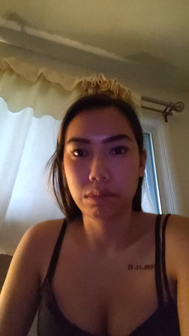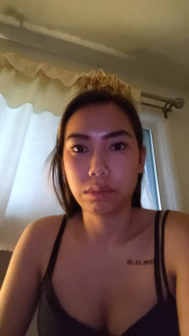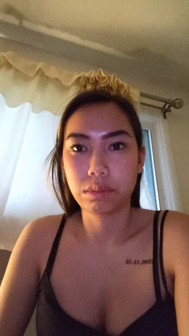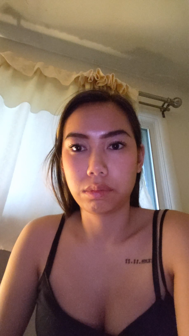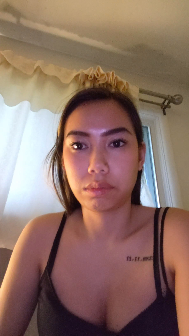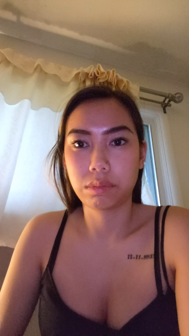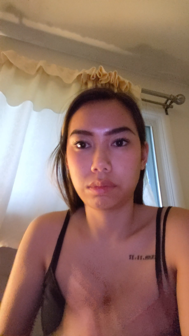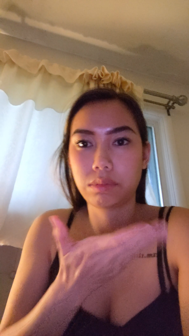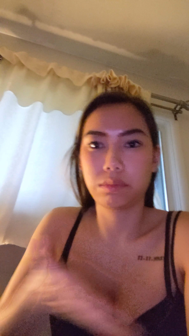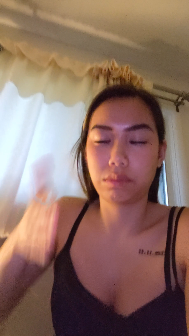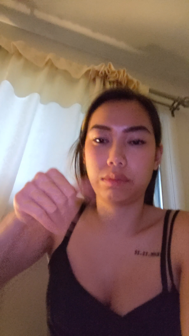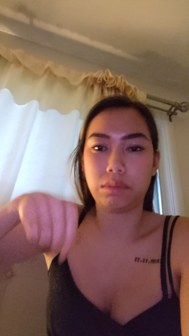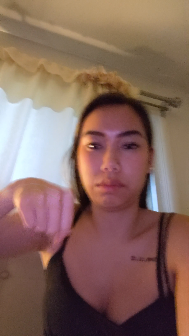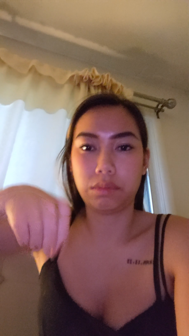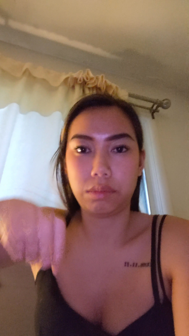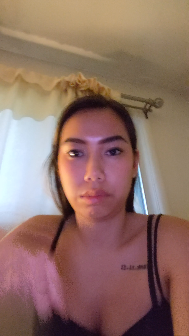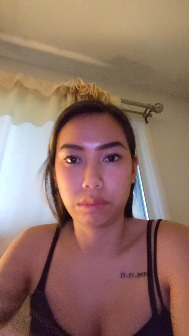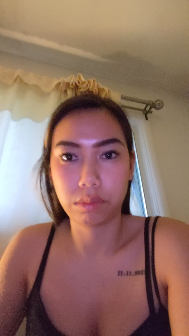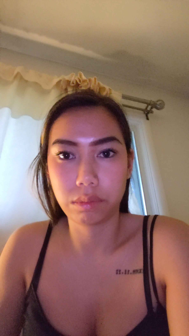basket